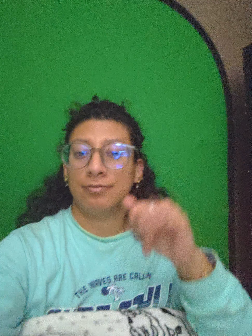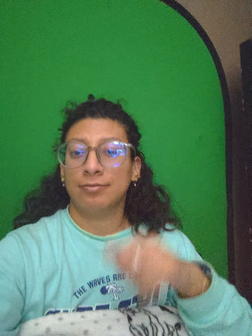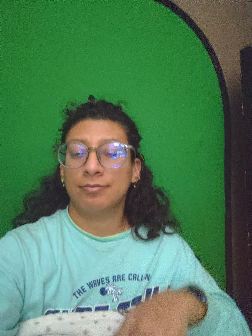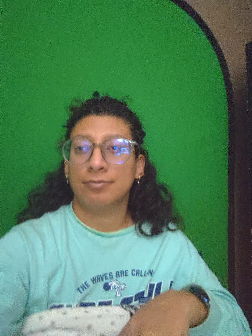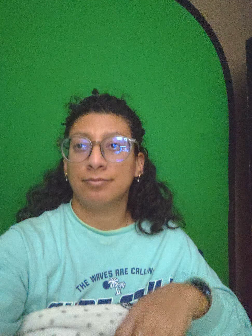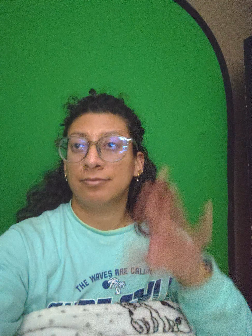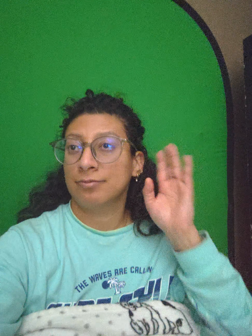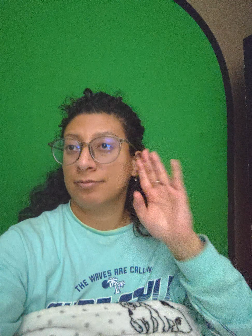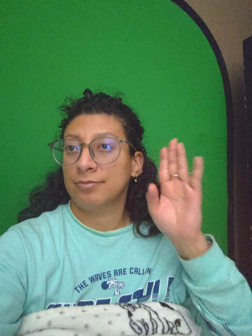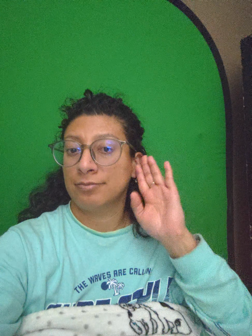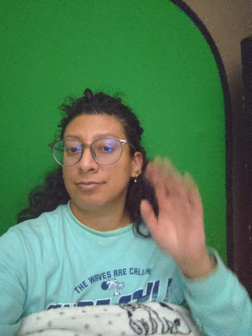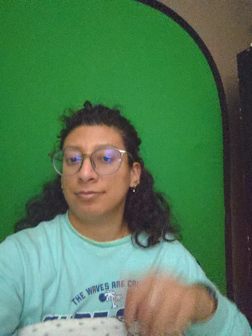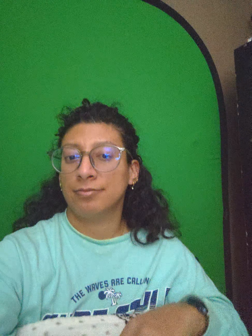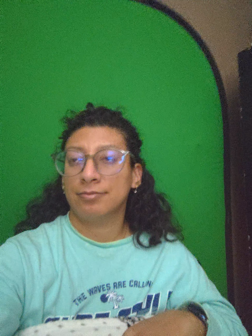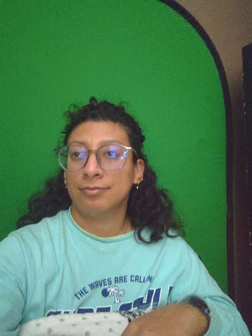dog